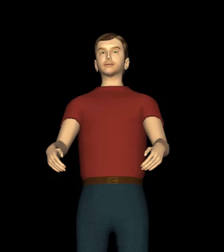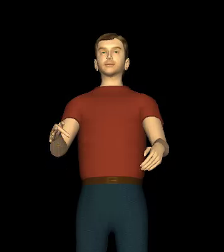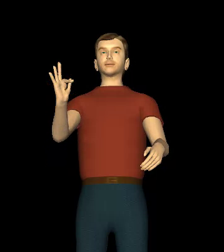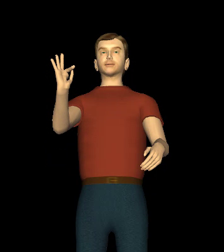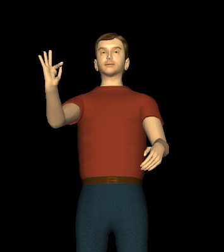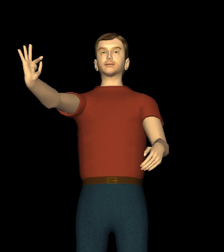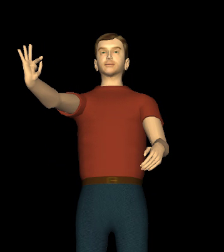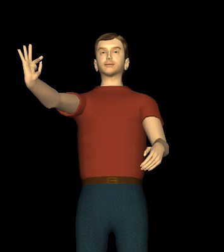فرنسا